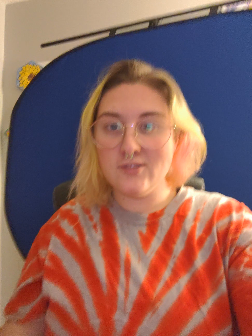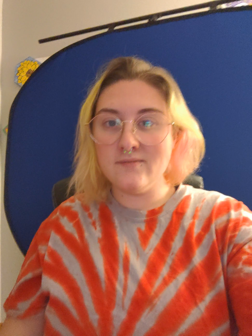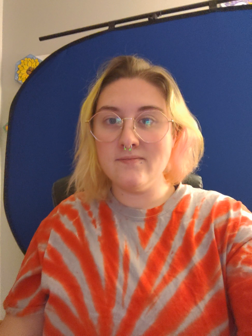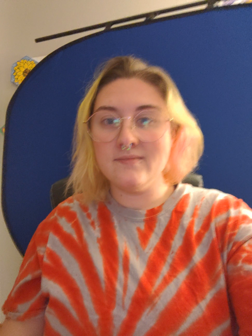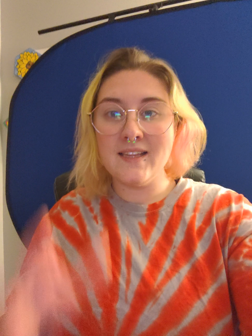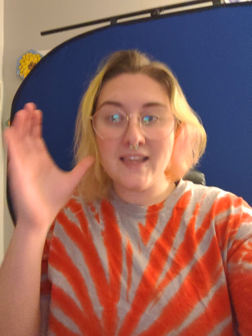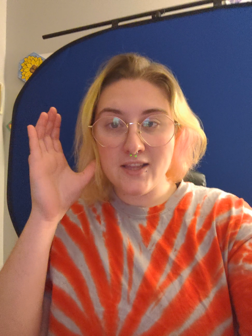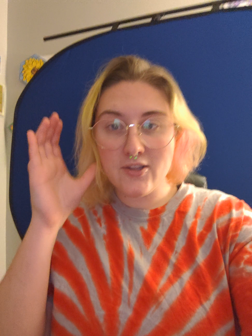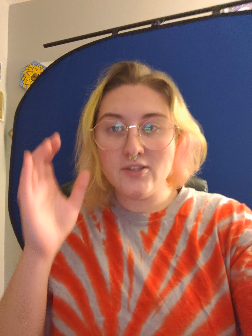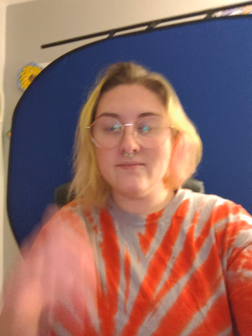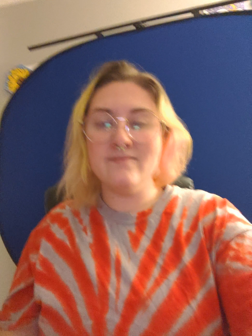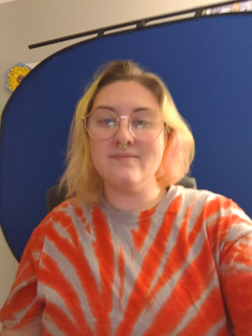hear